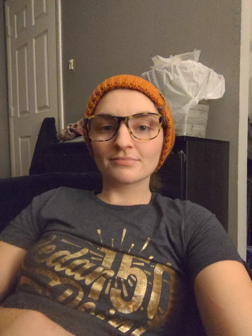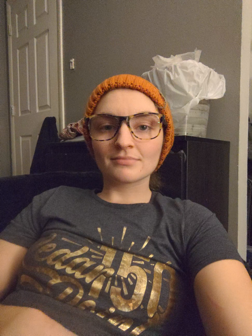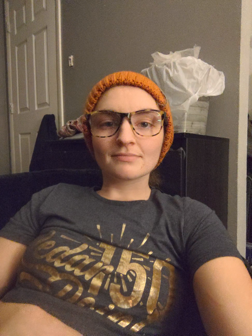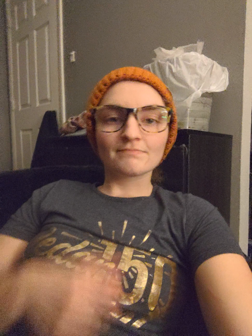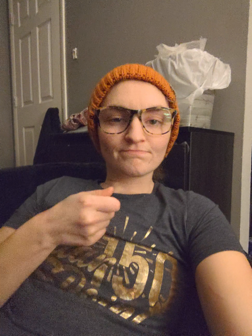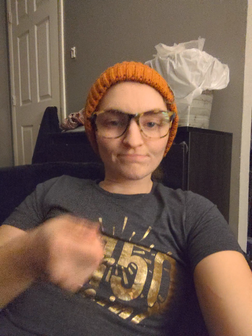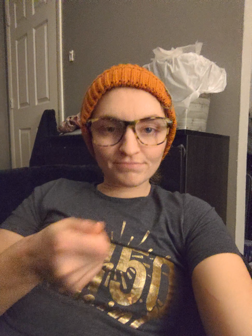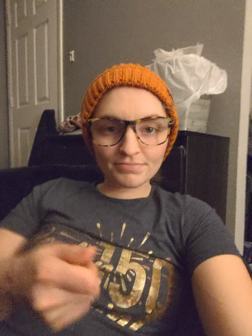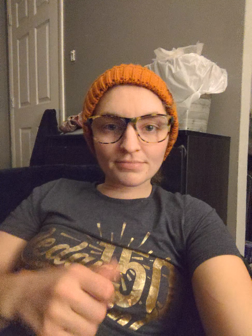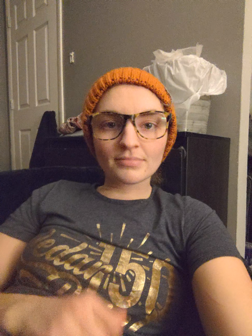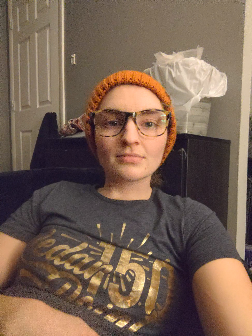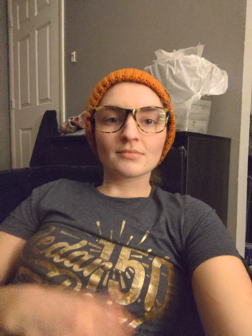vacuum